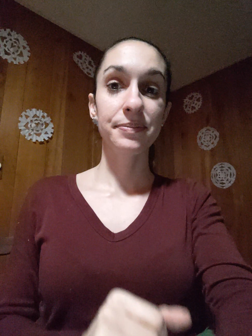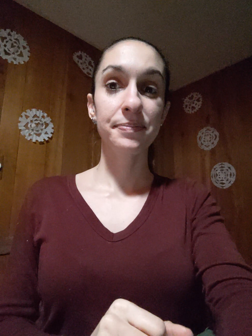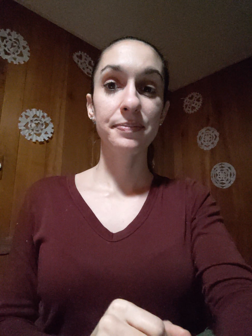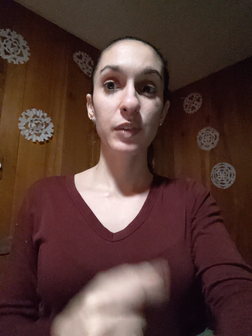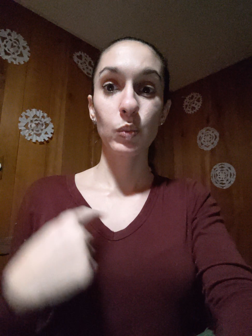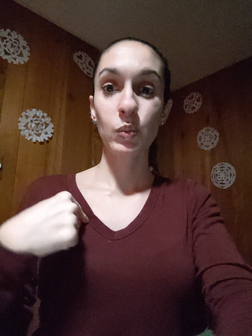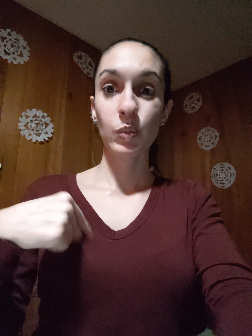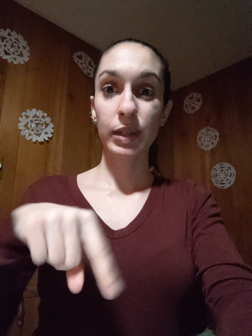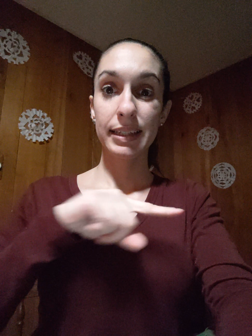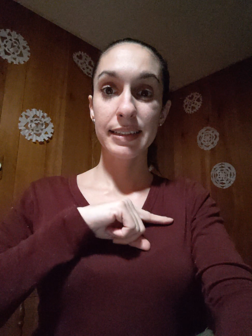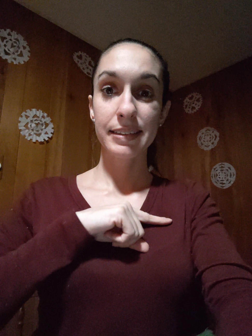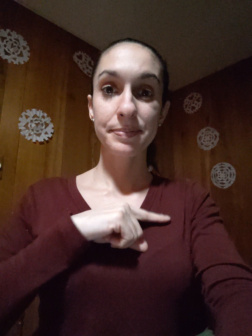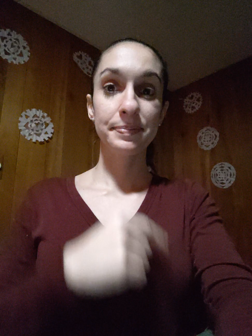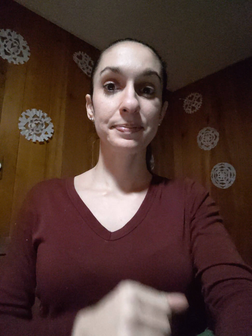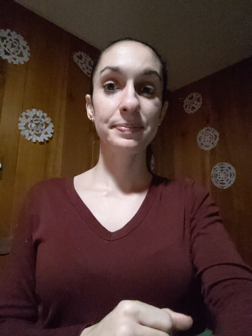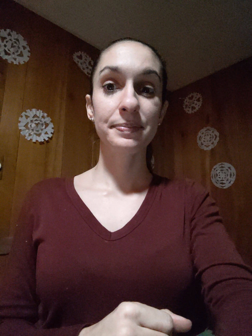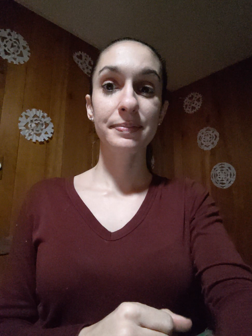we